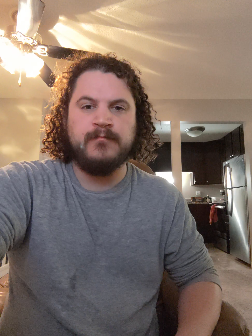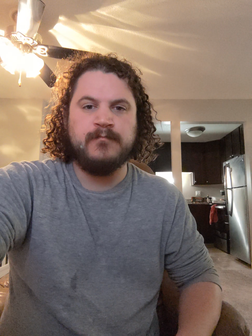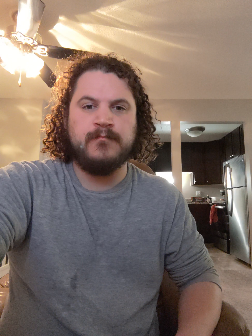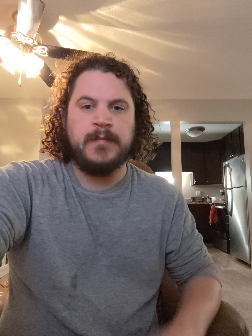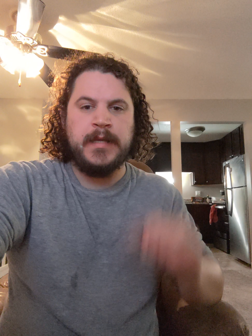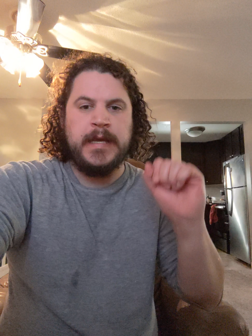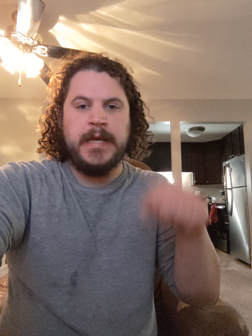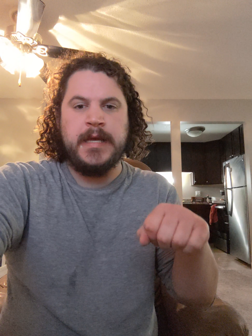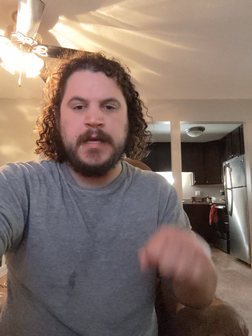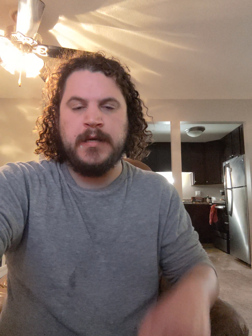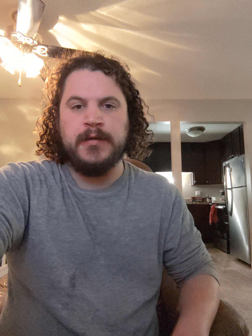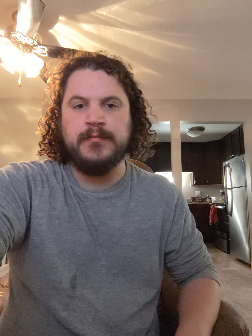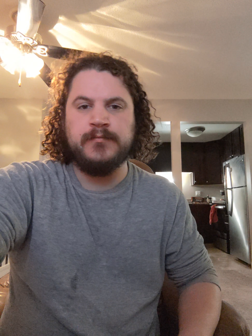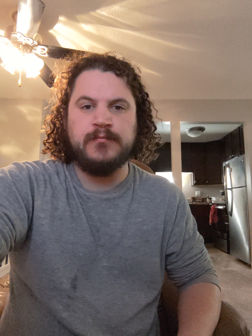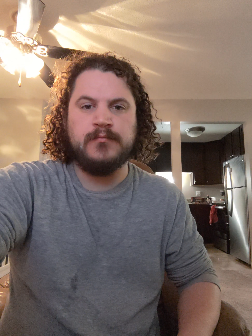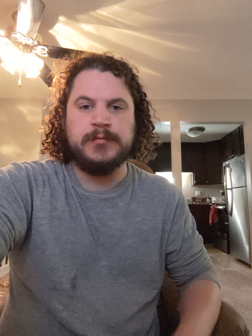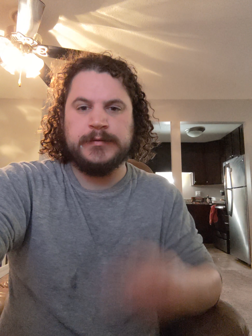can